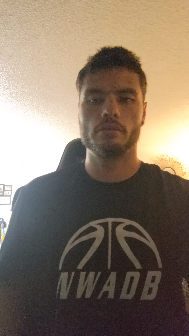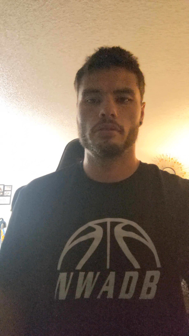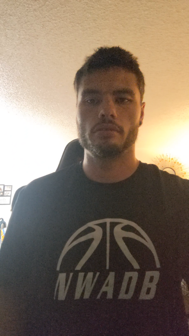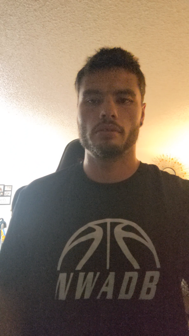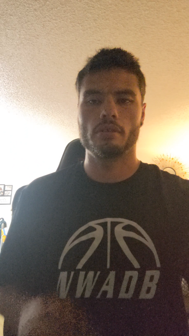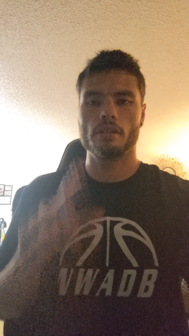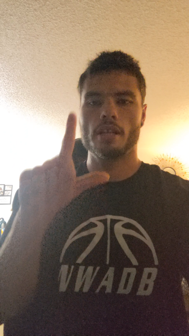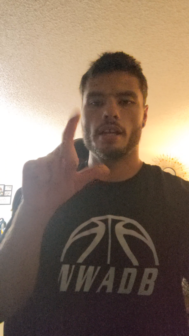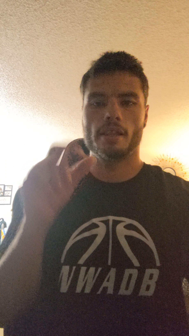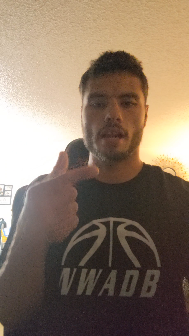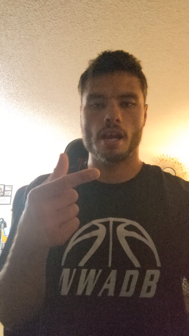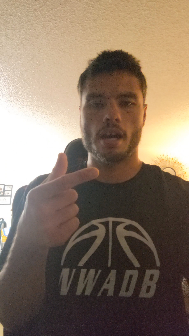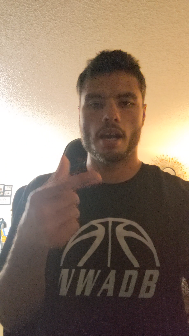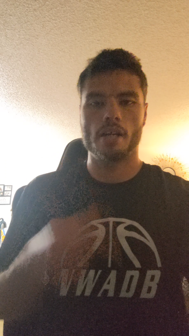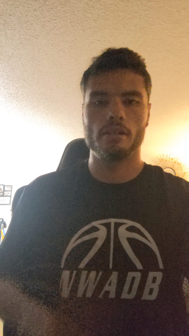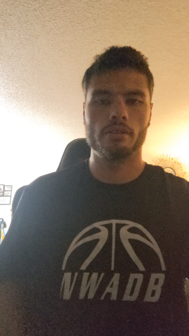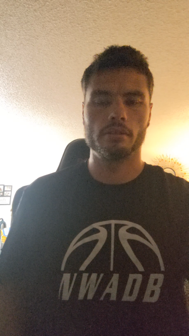leg